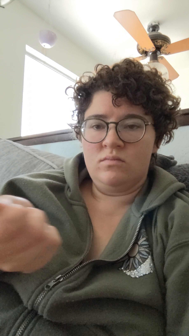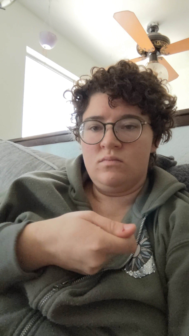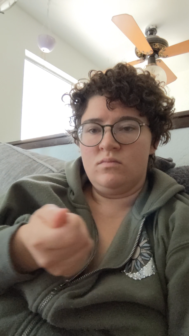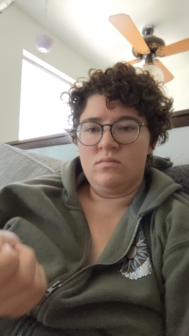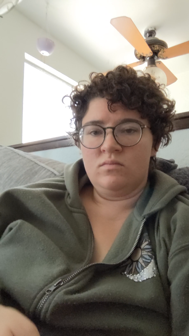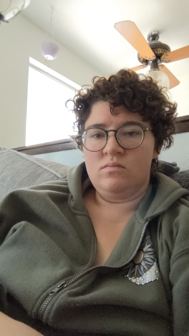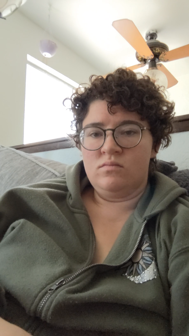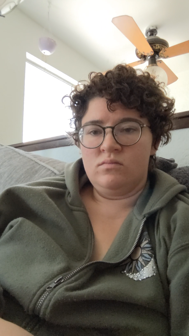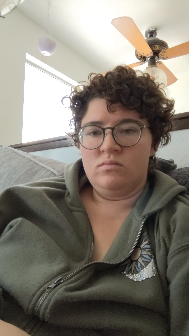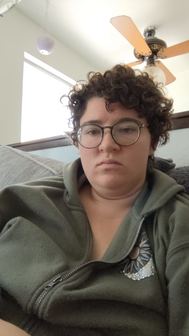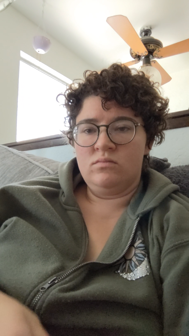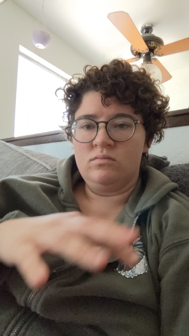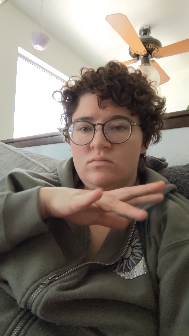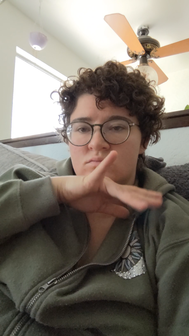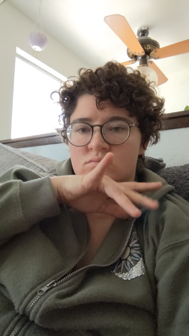naughty